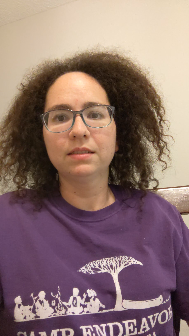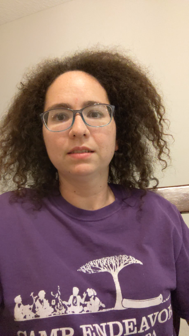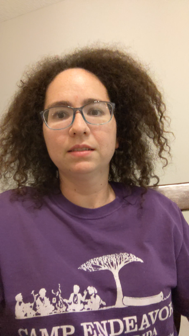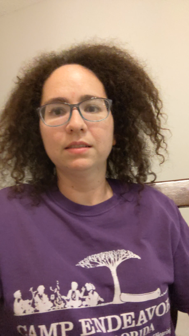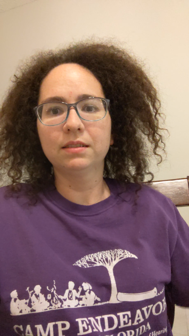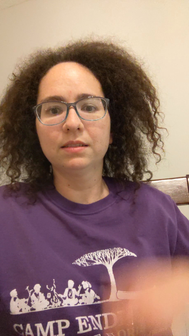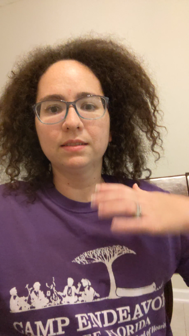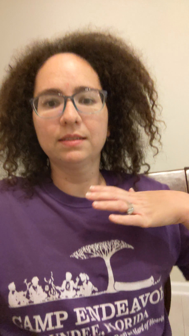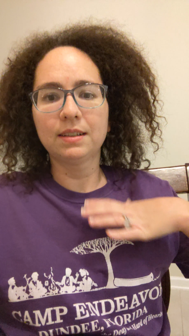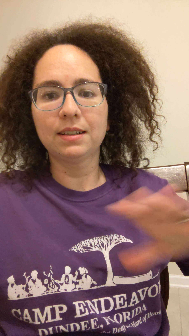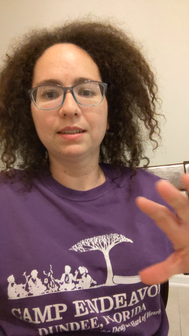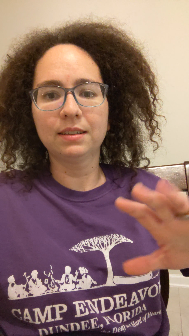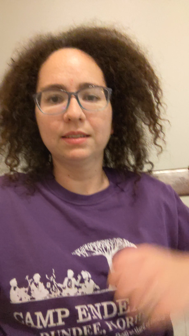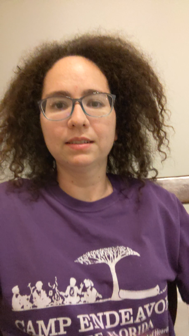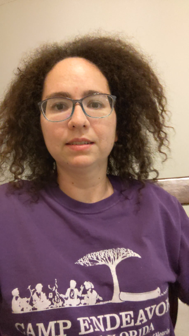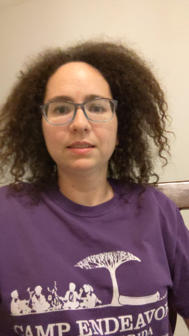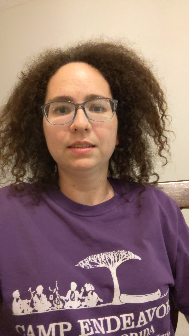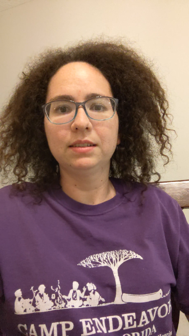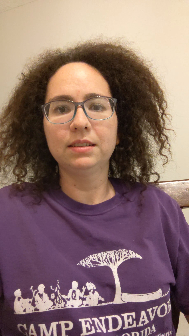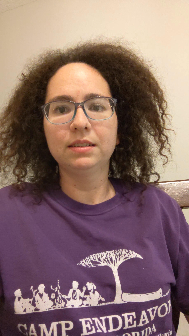dress